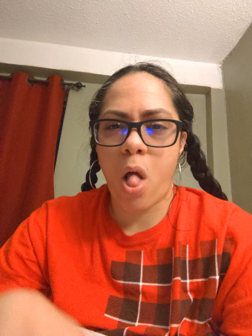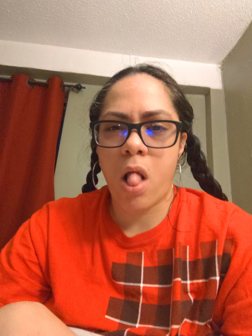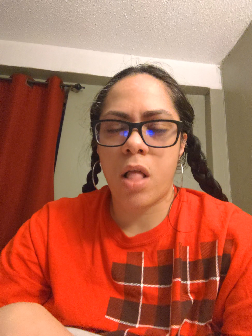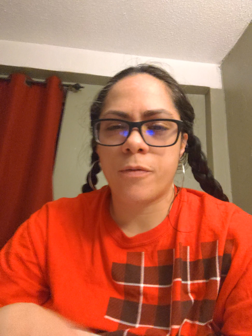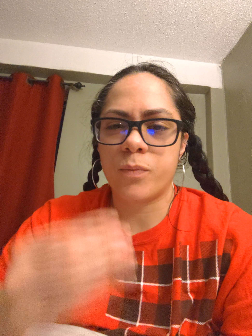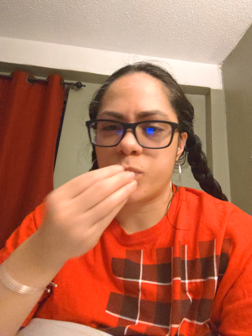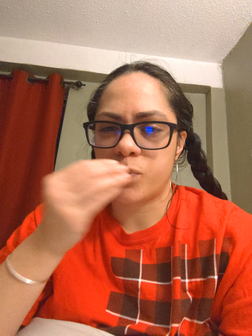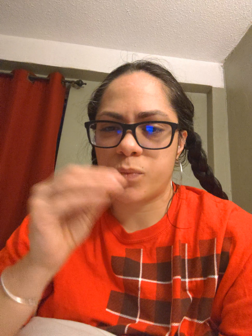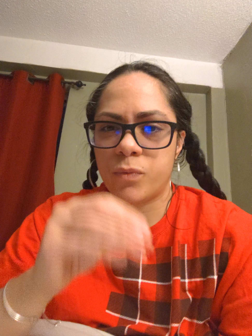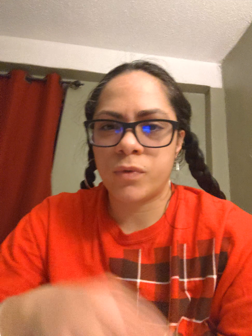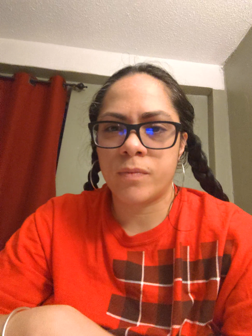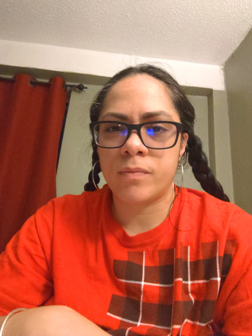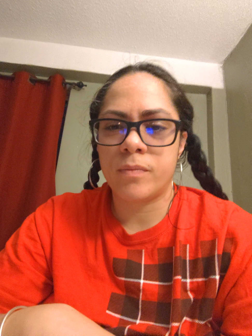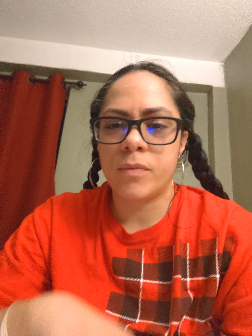kiss